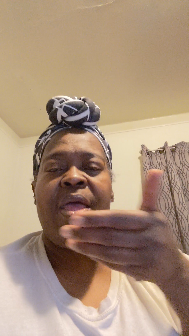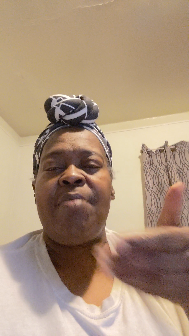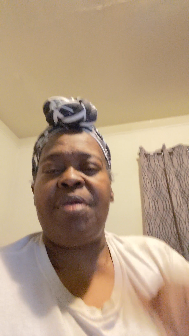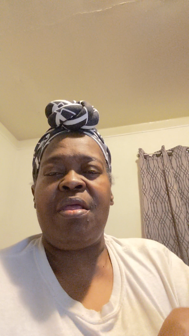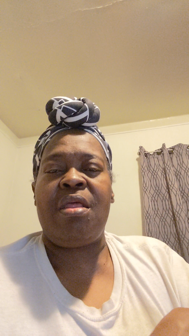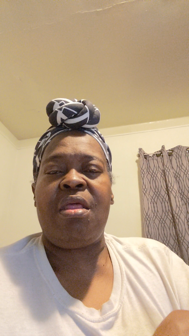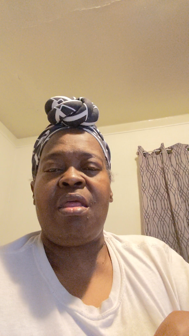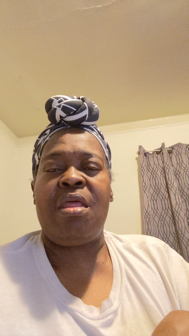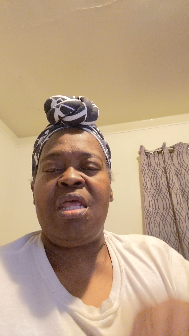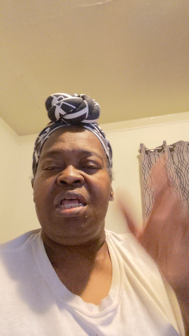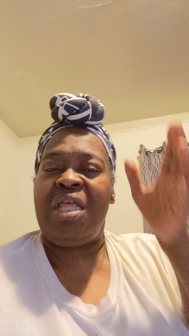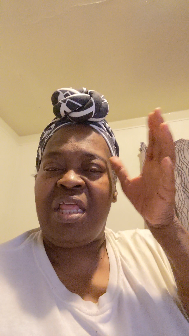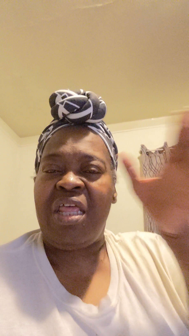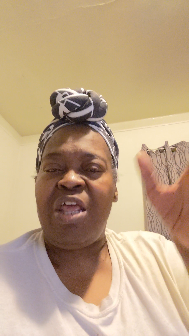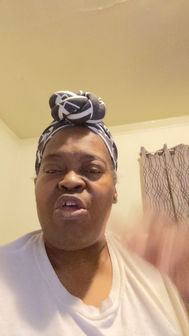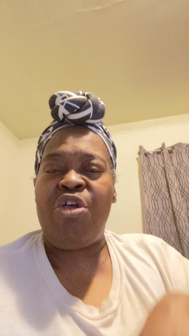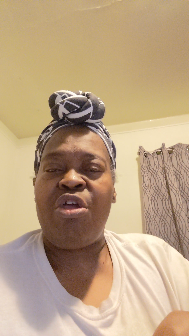deer